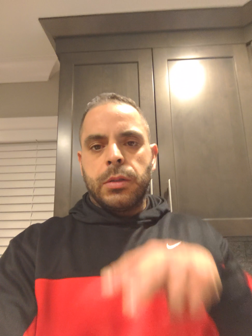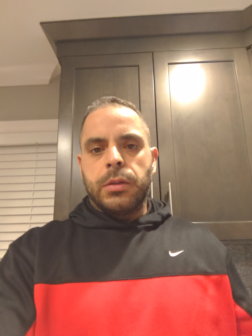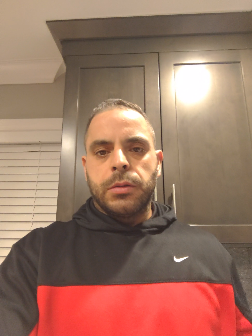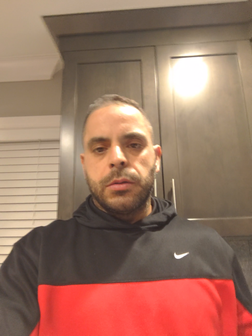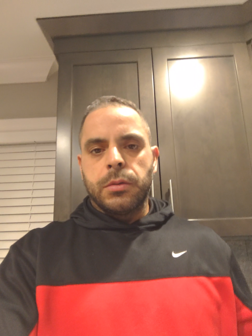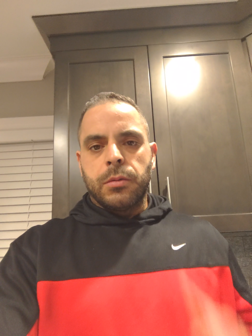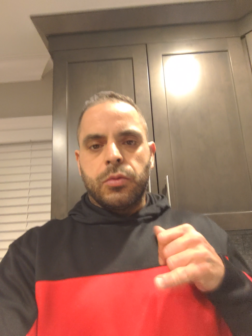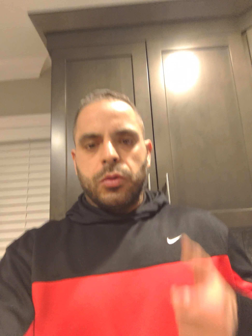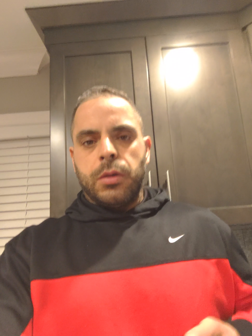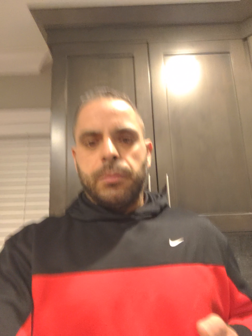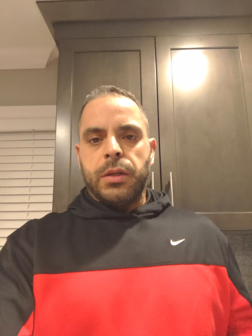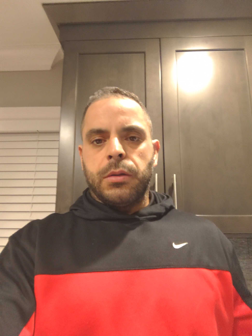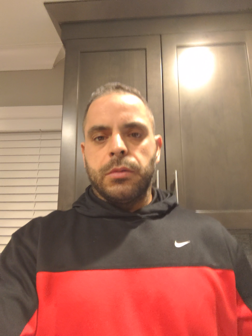jacket